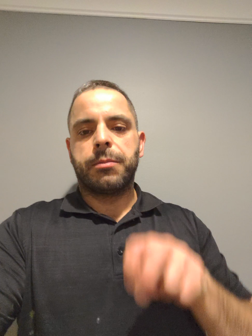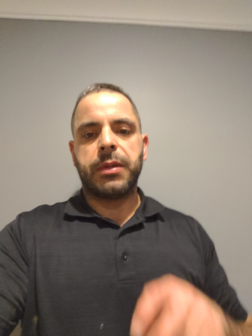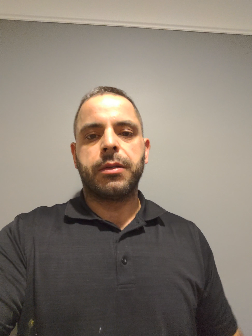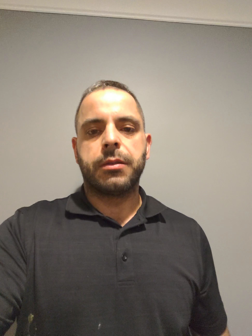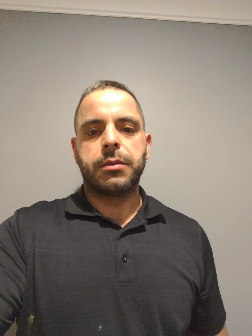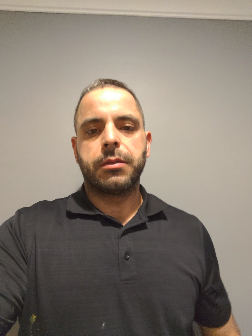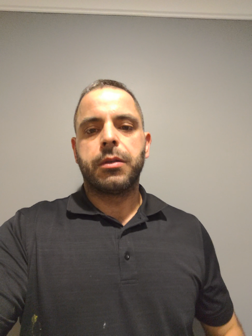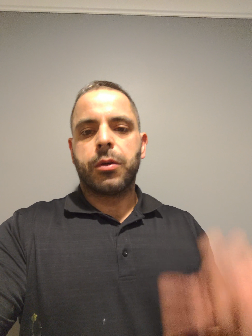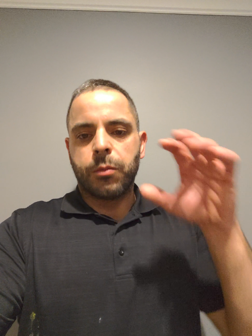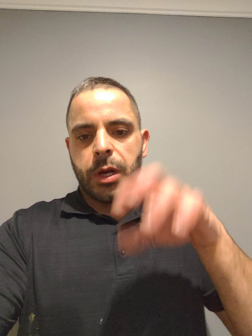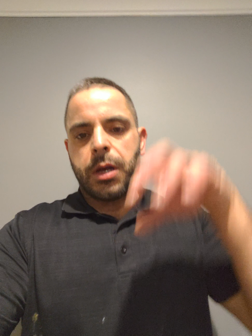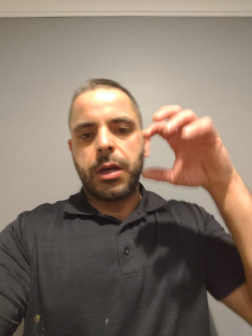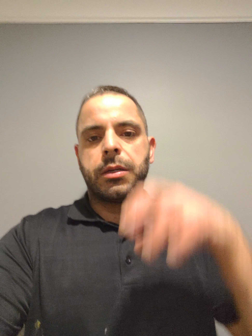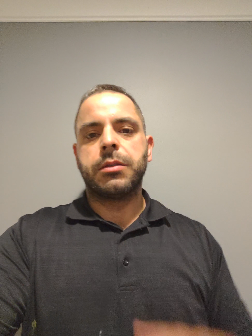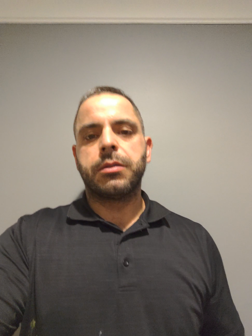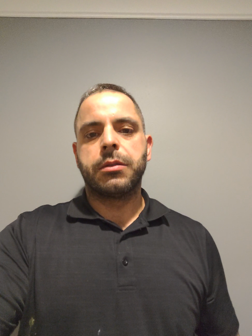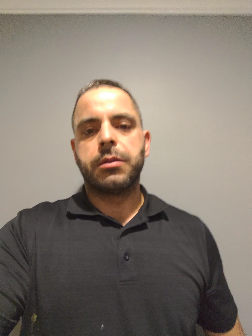rain